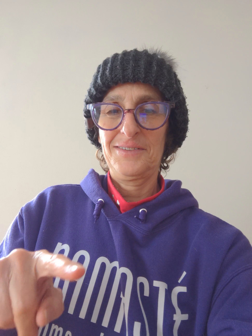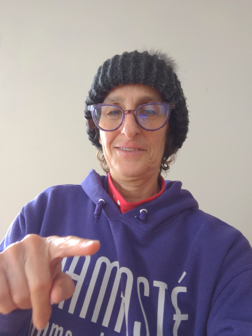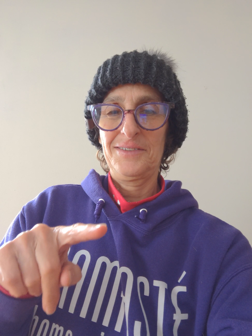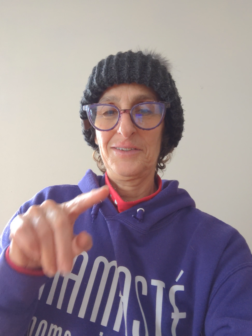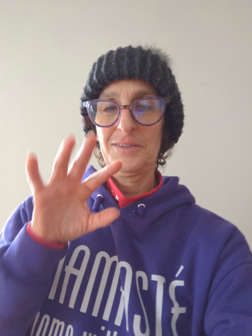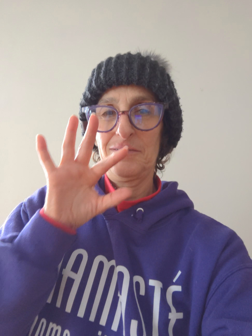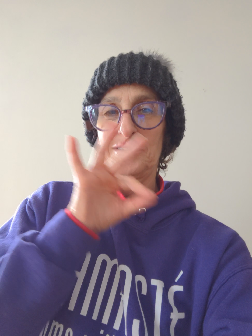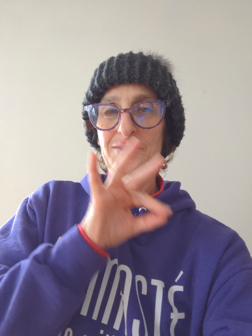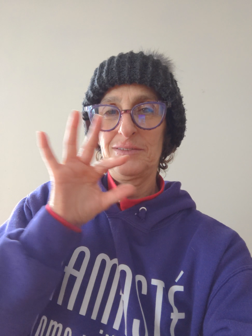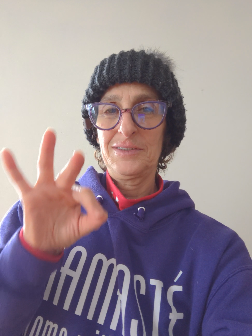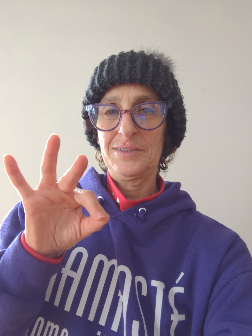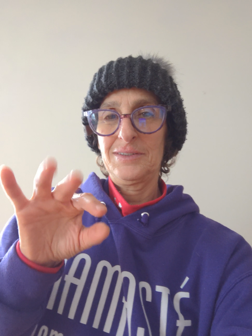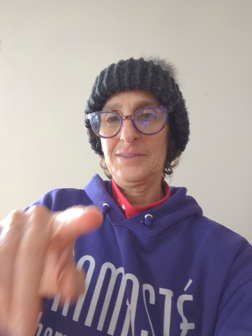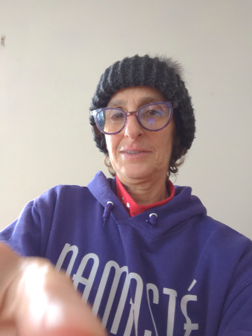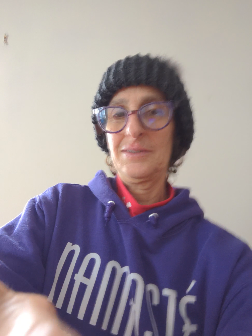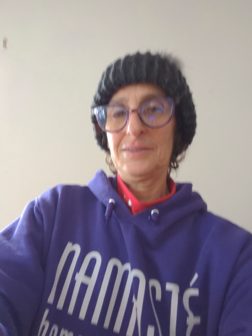french fries